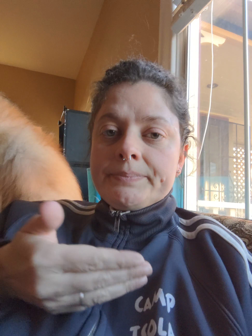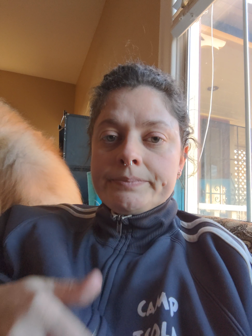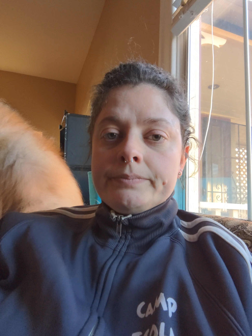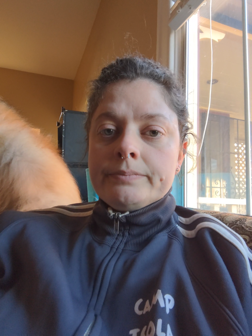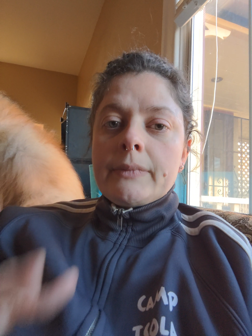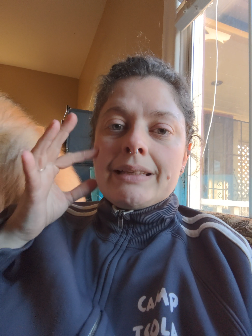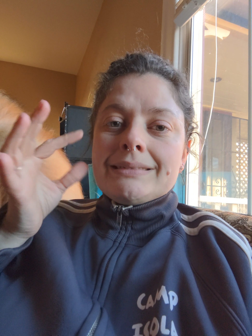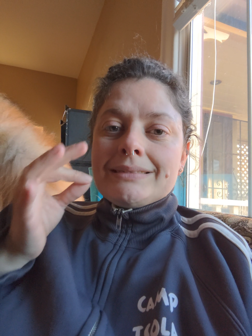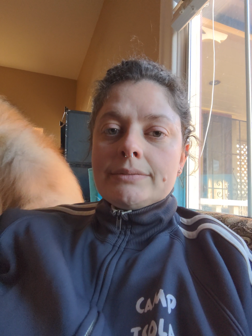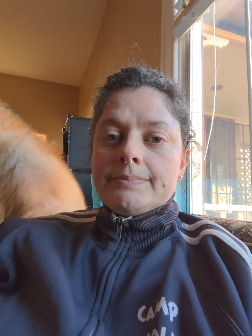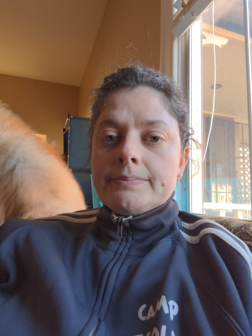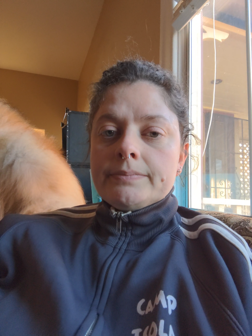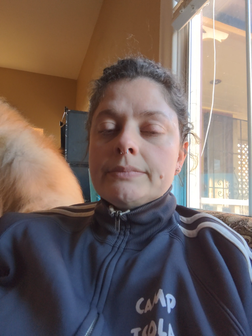cat